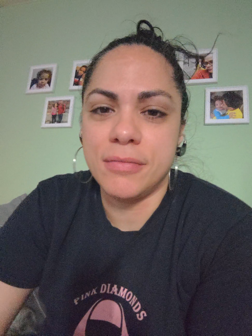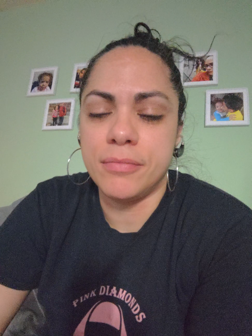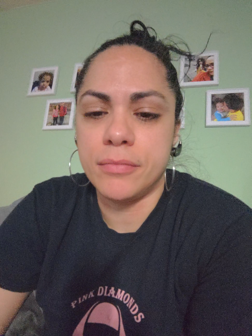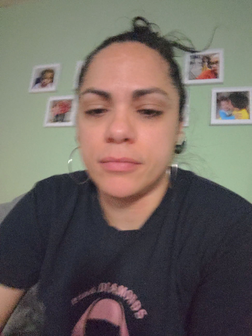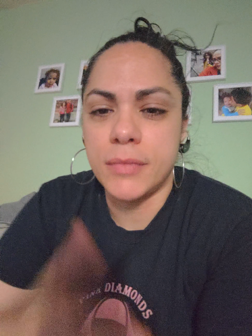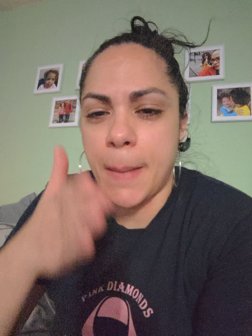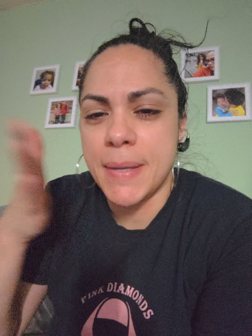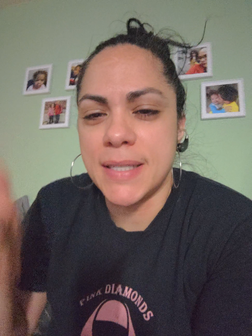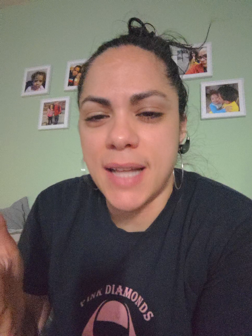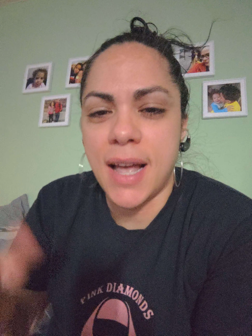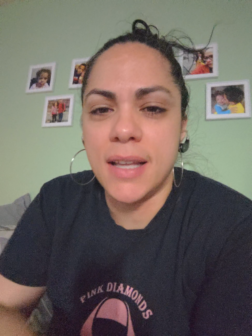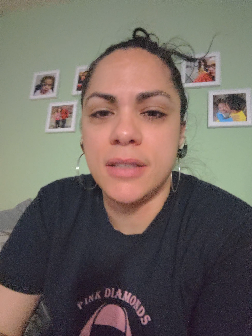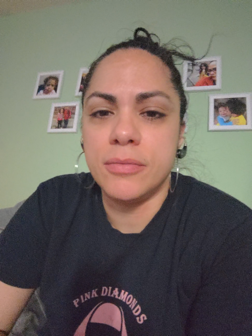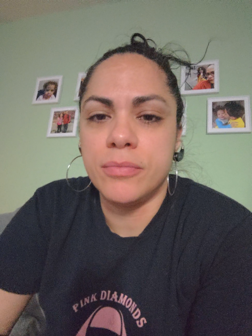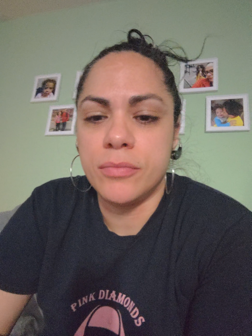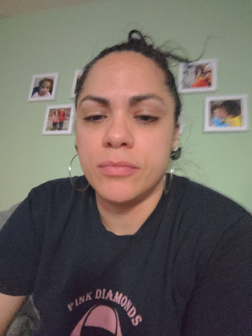beside